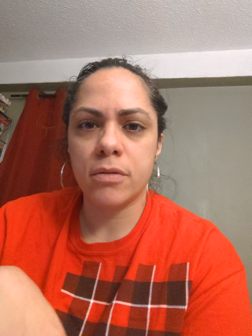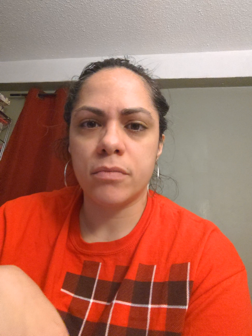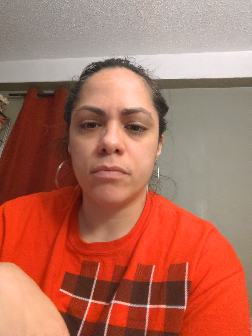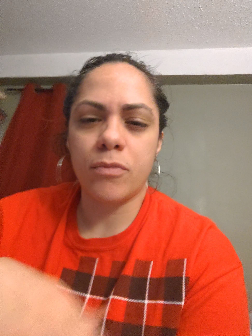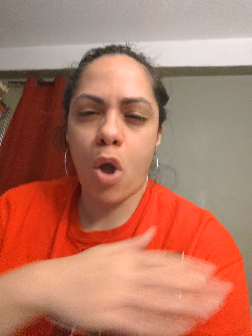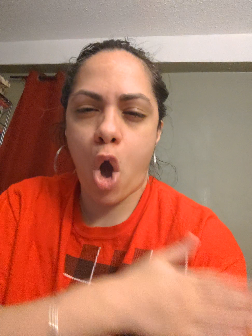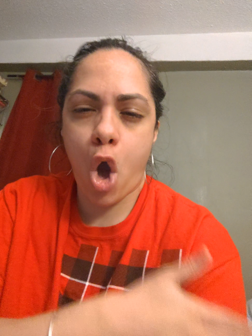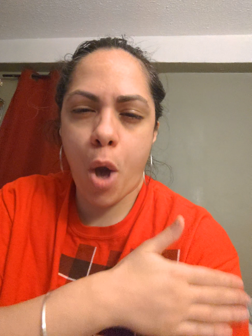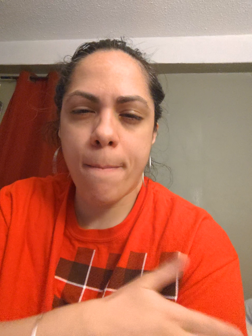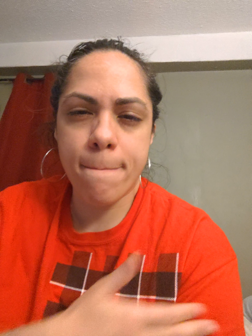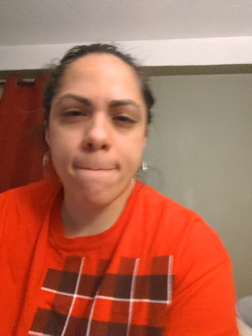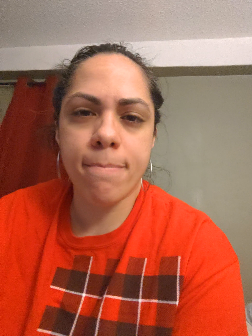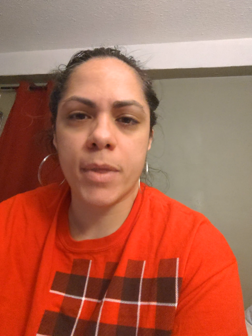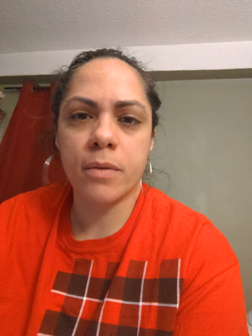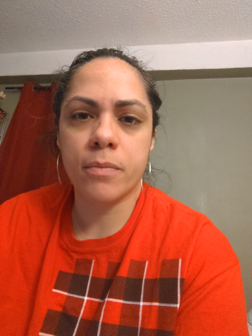arm